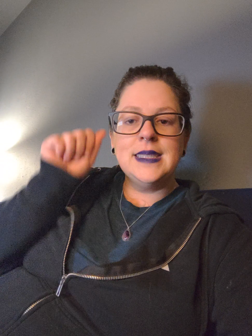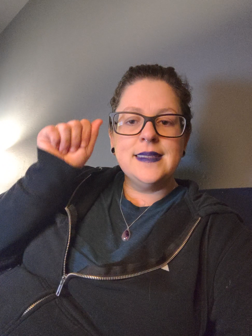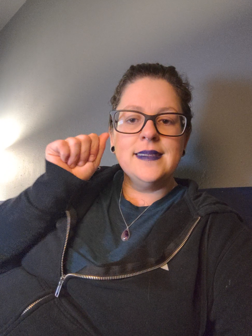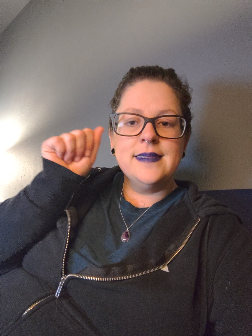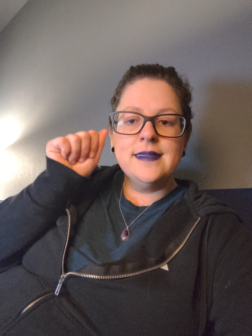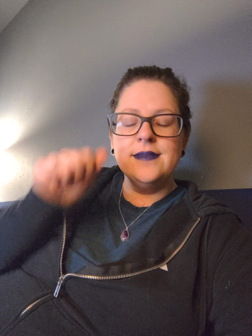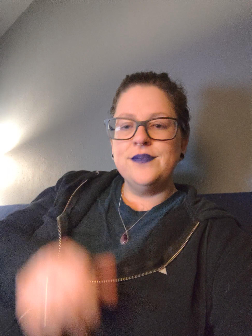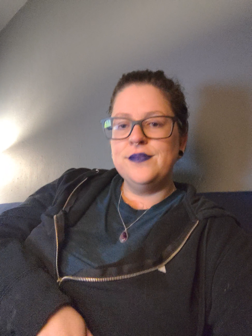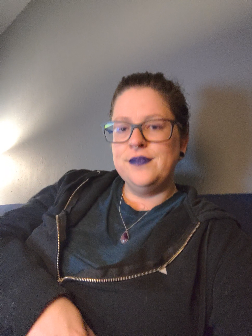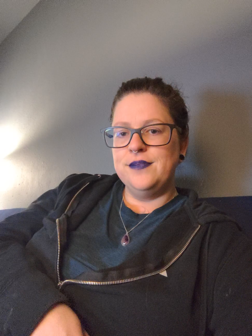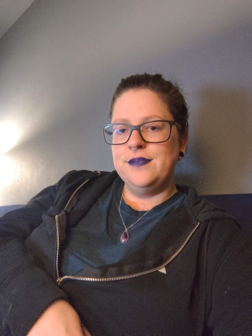aunt